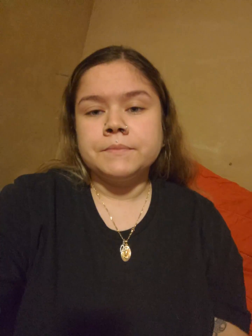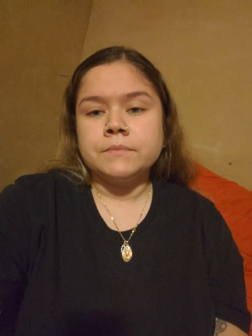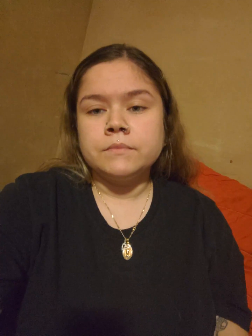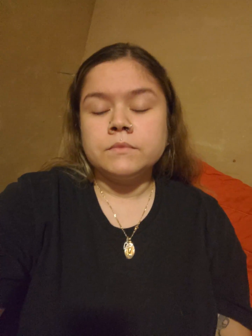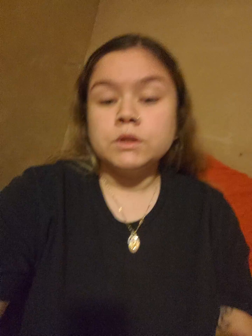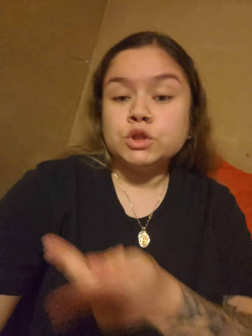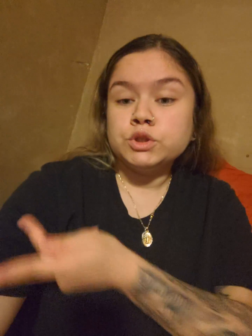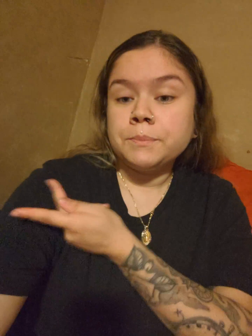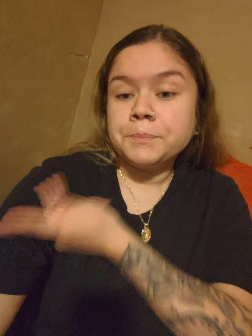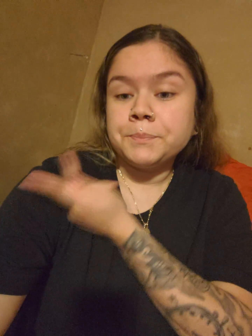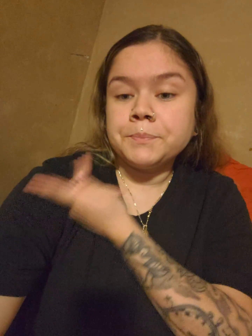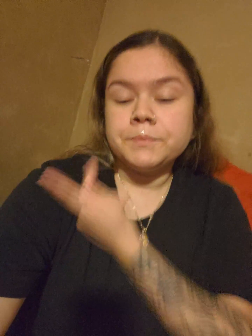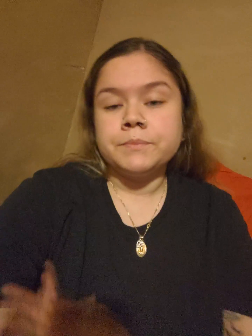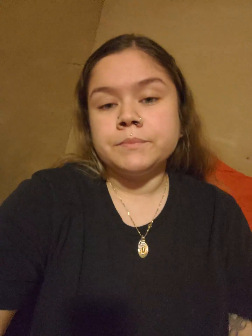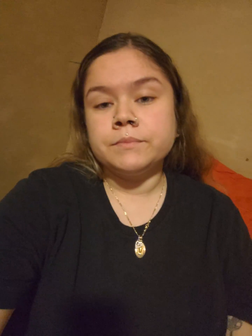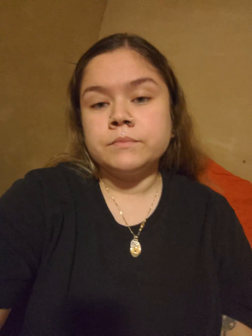sheep